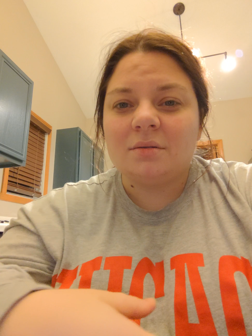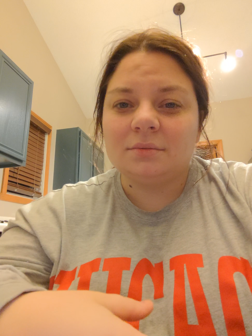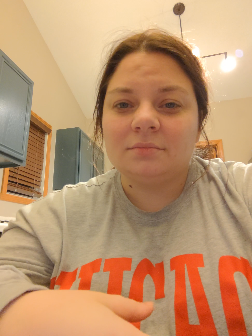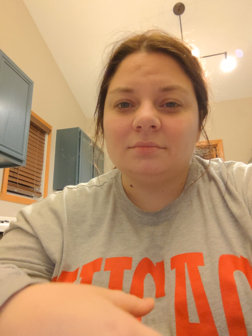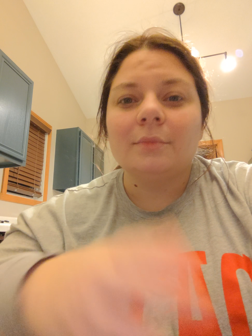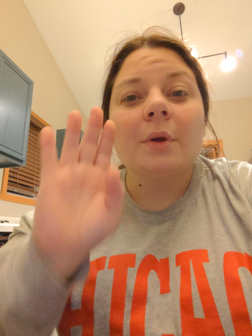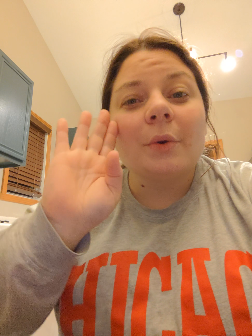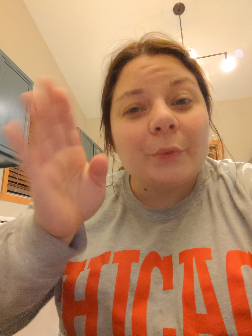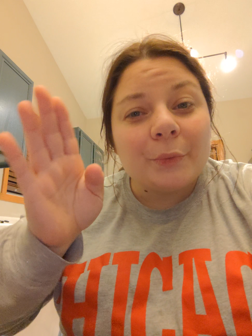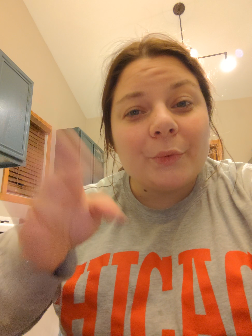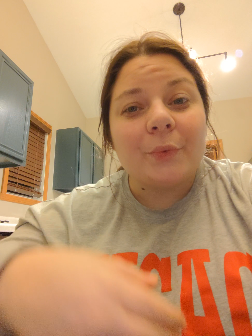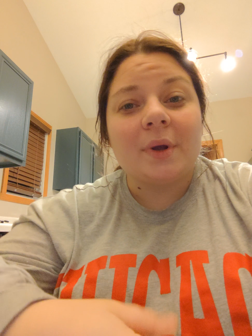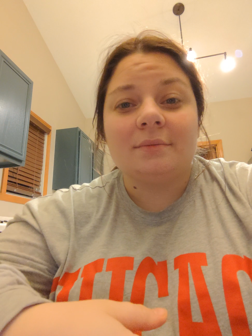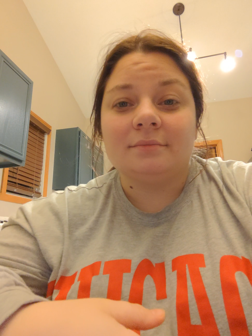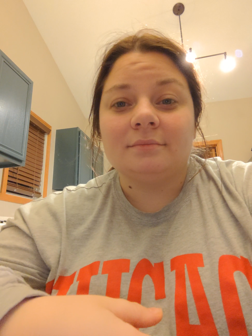hello